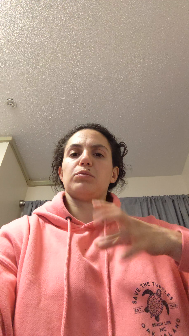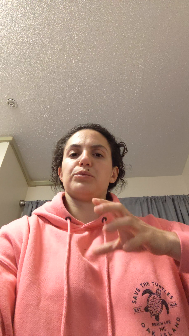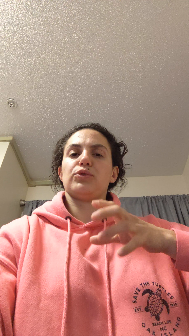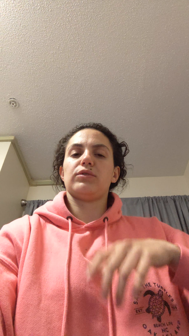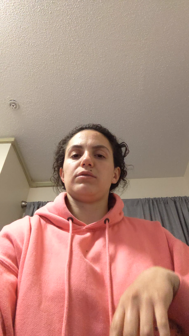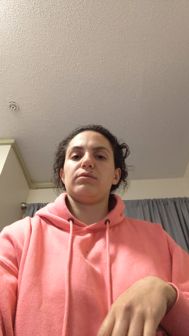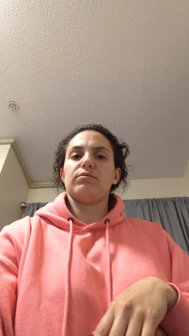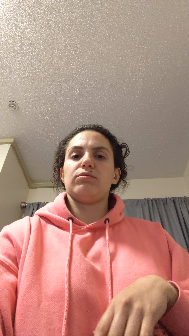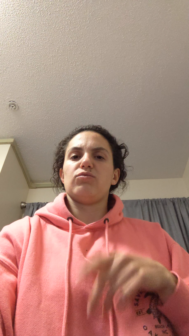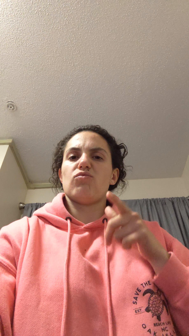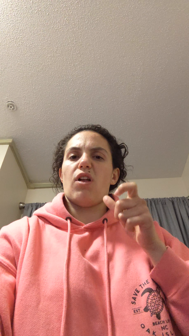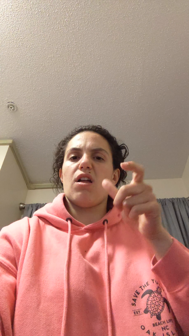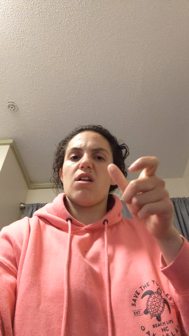run